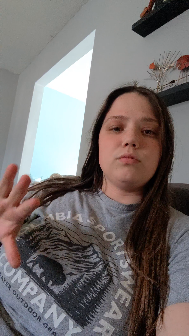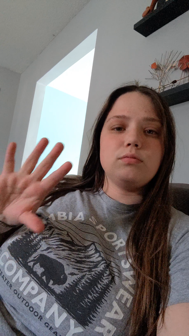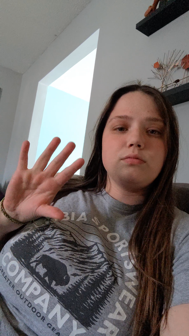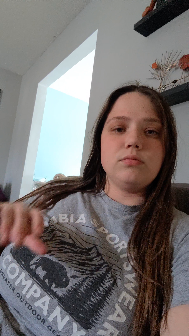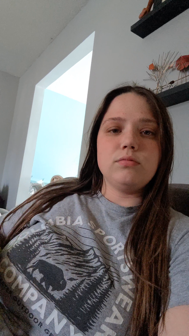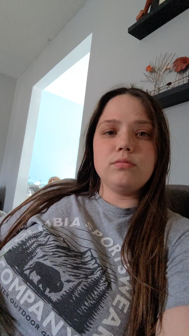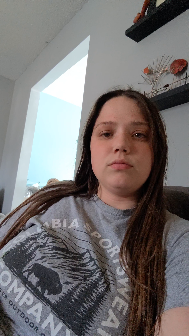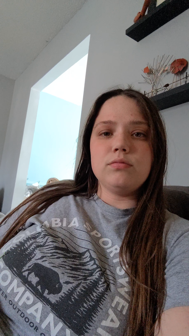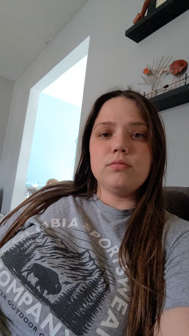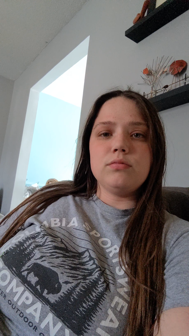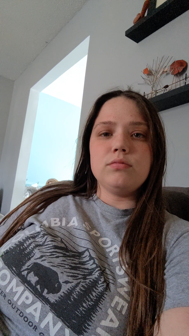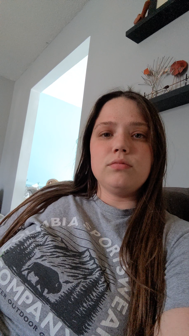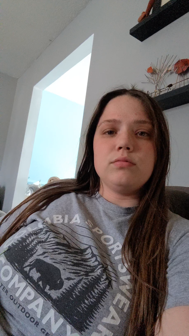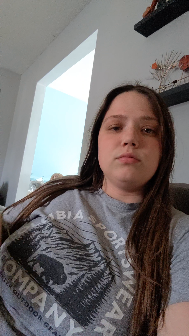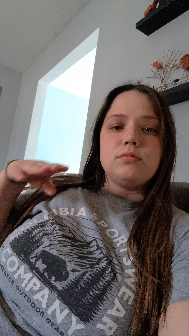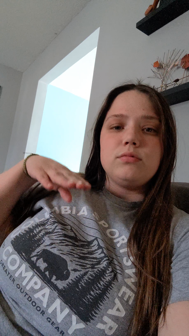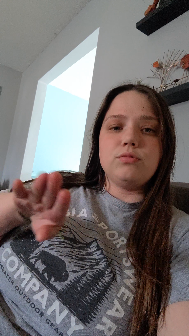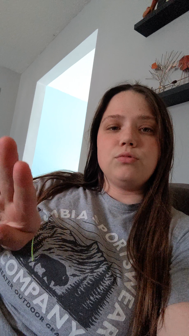enter